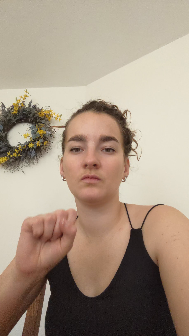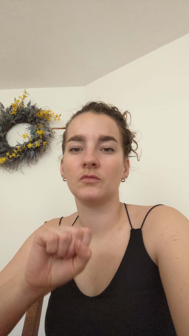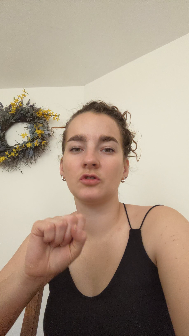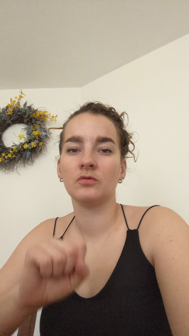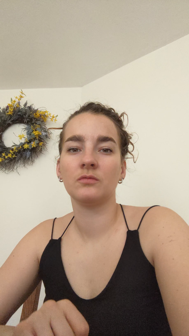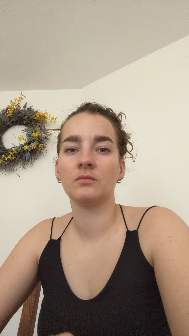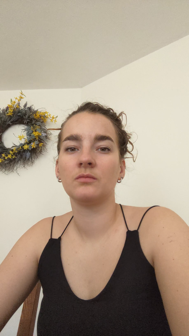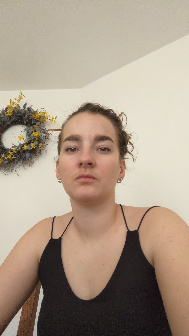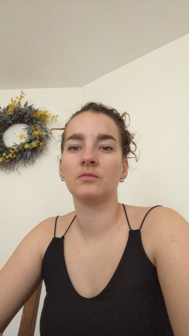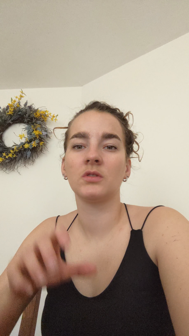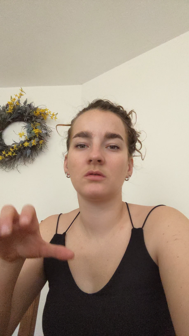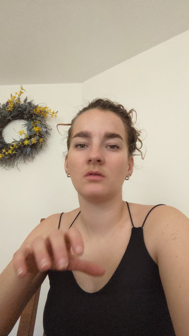does